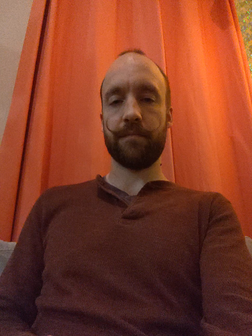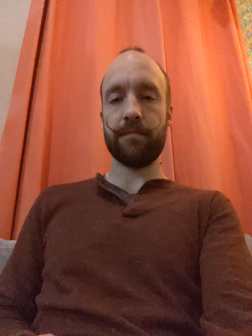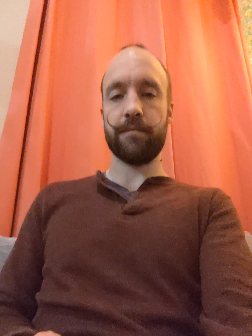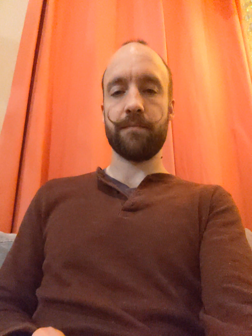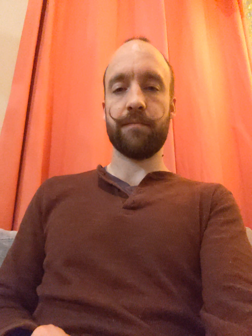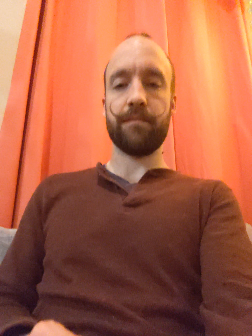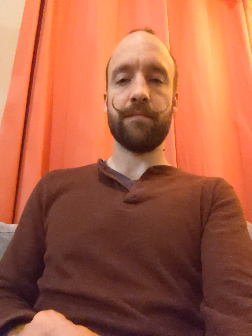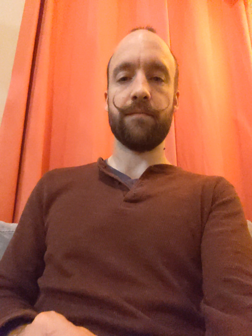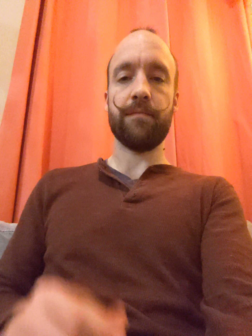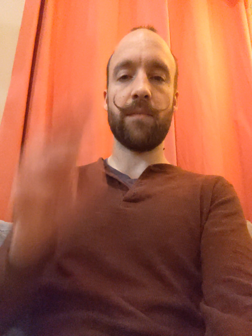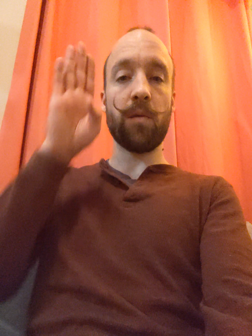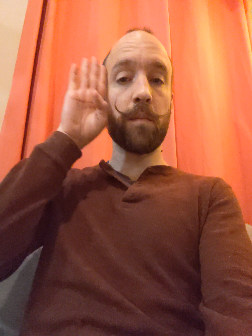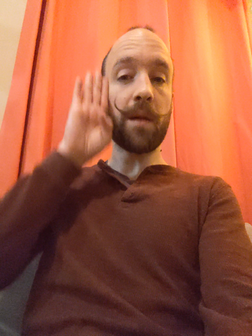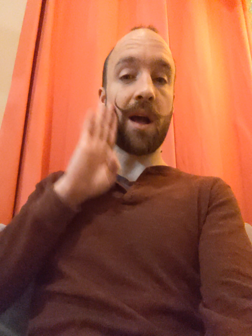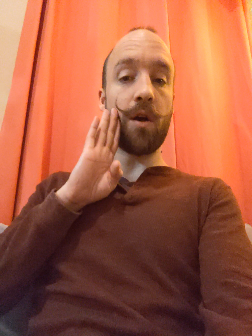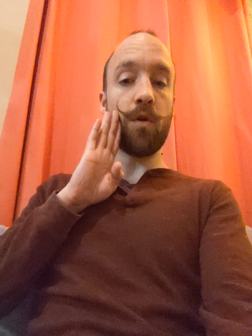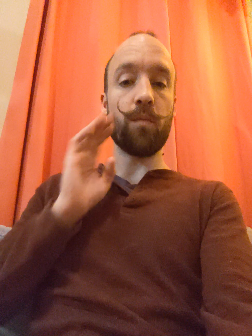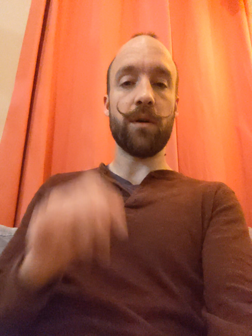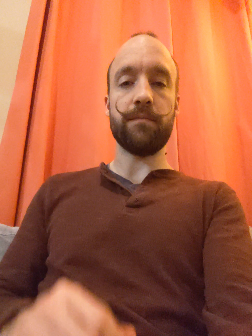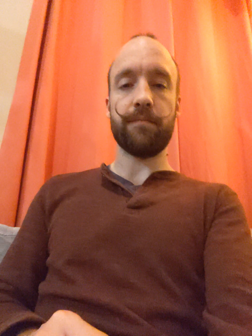brown